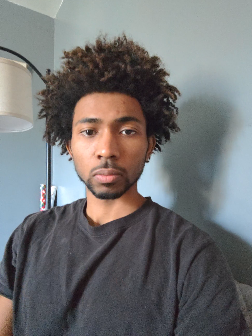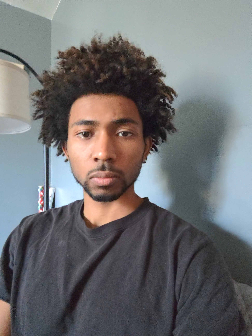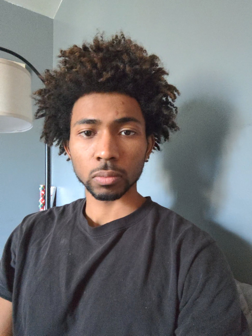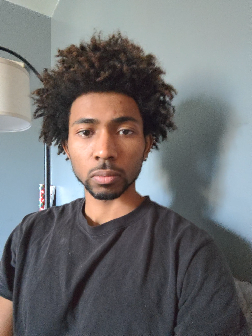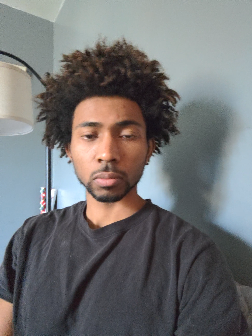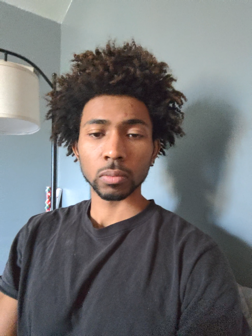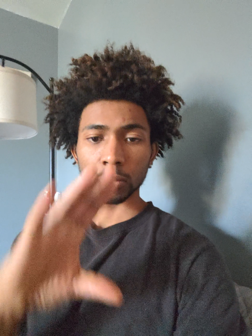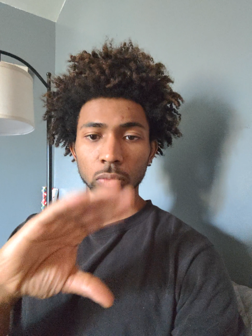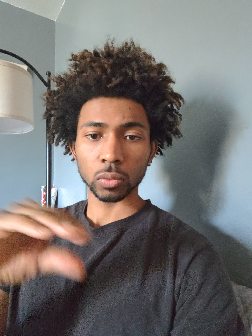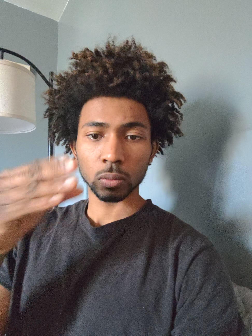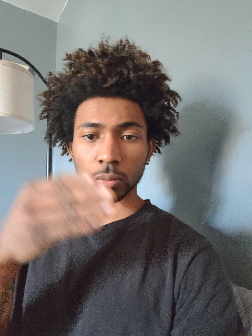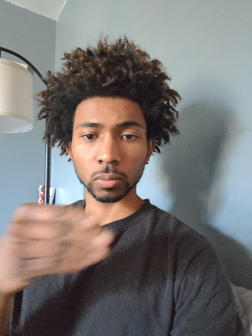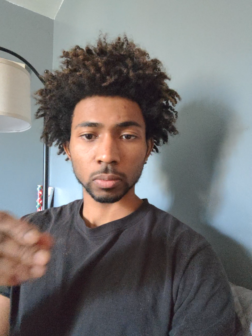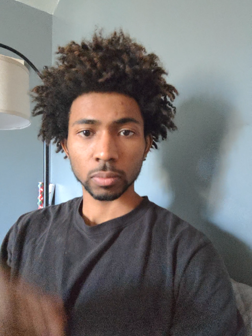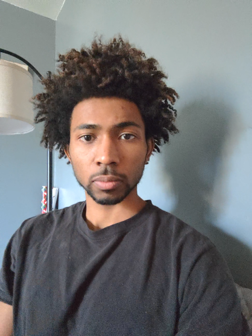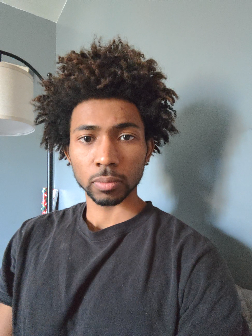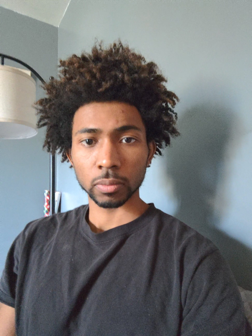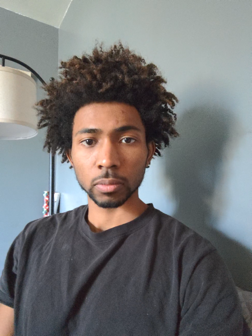story